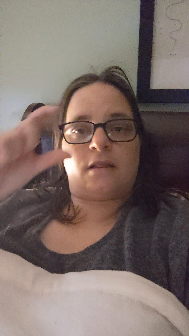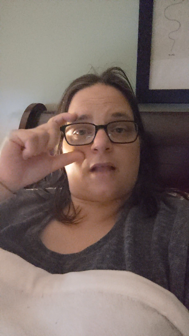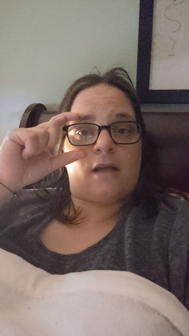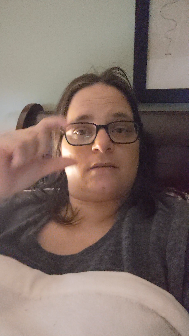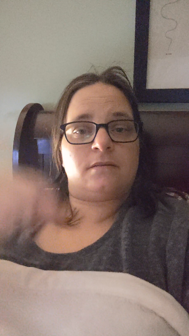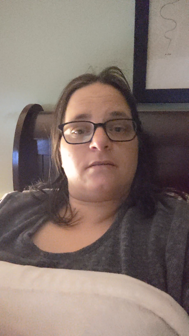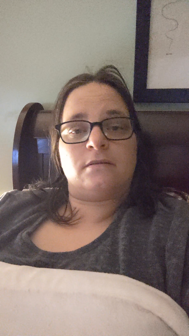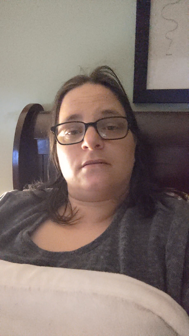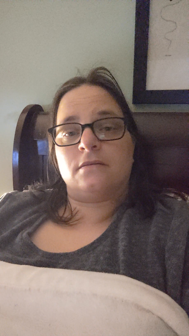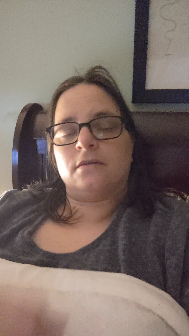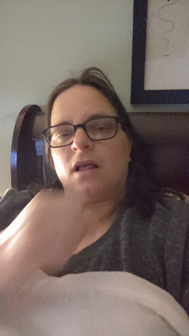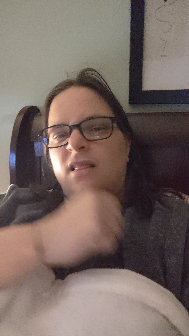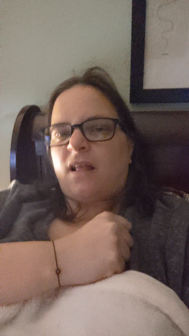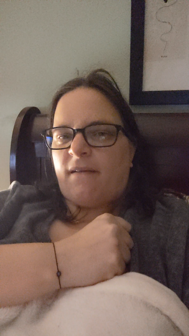love